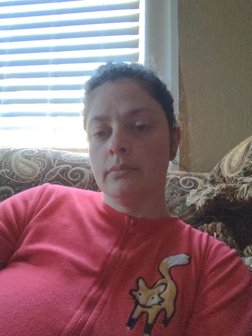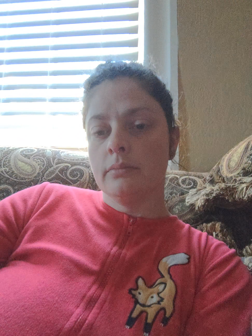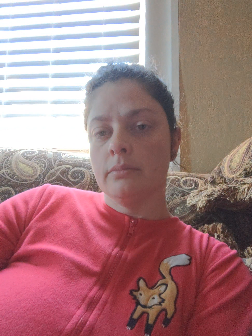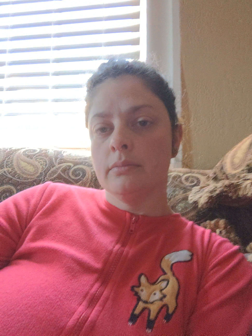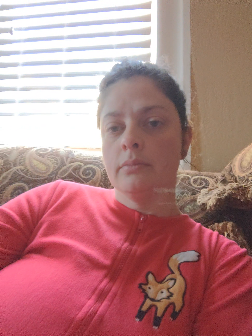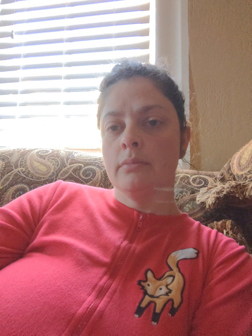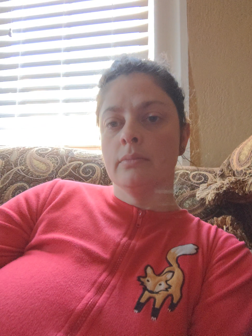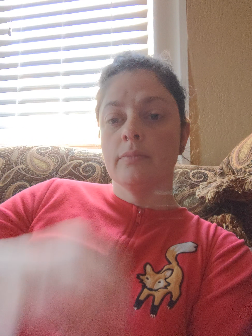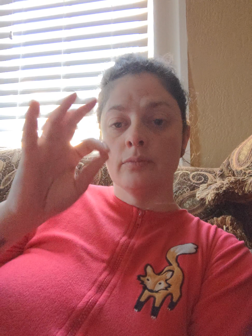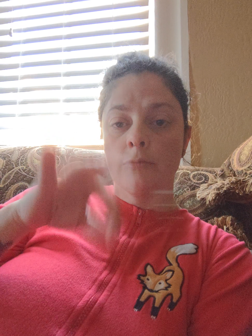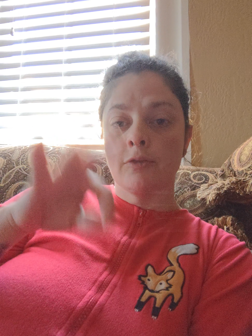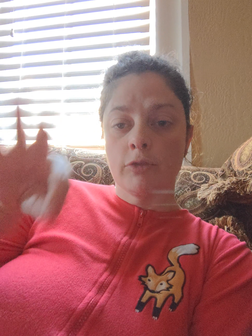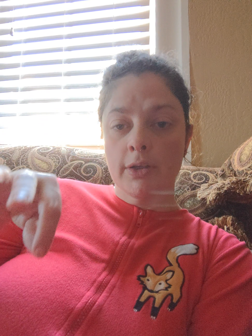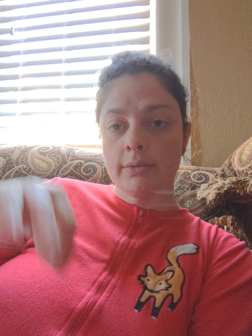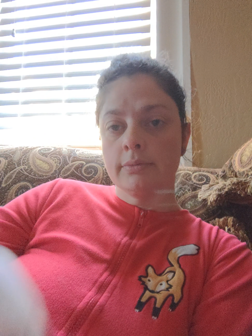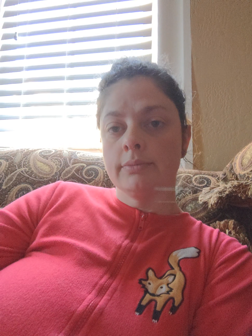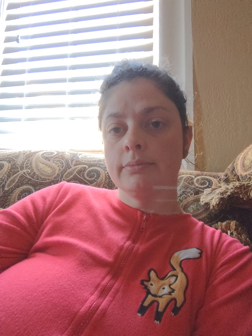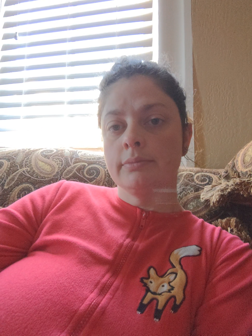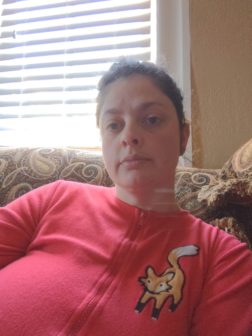french fries